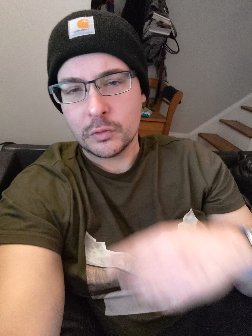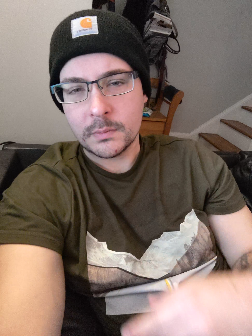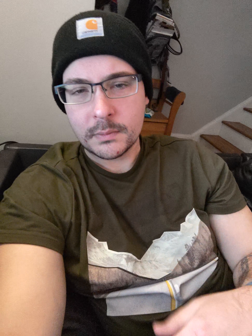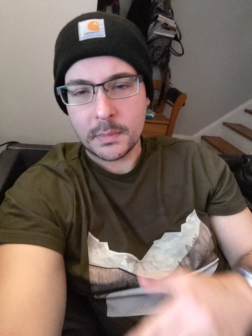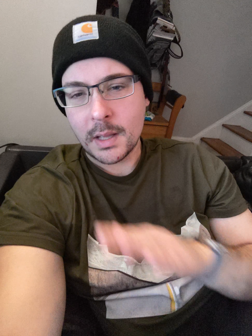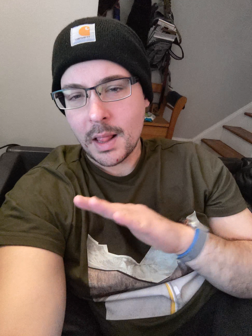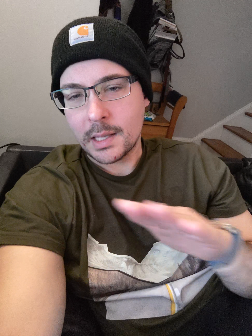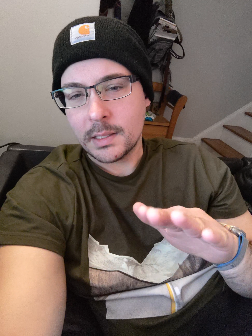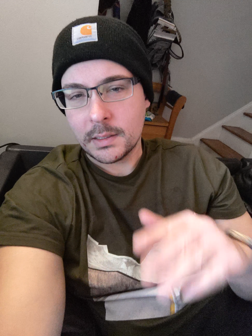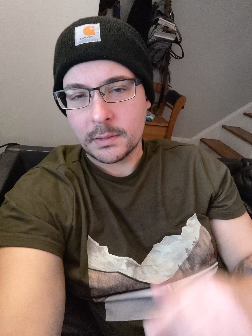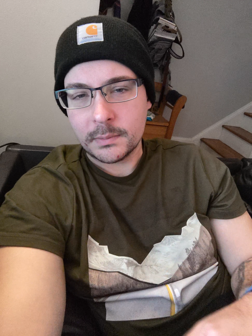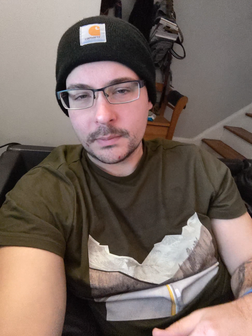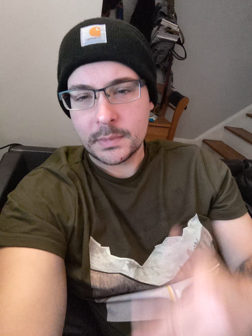clean